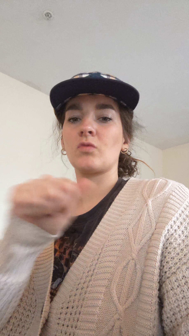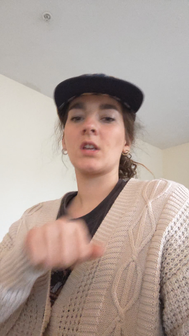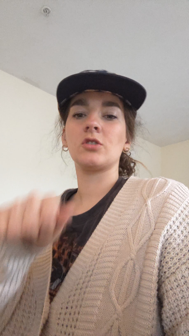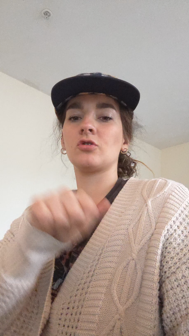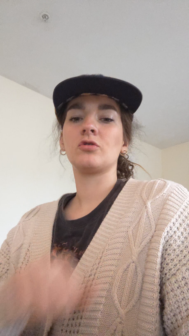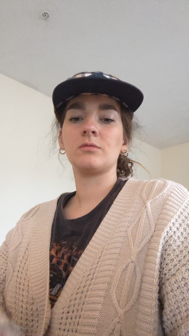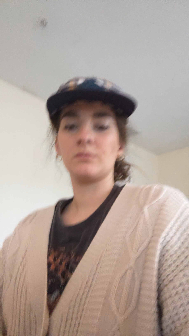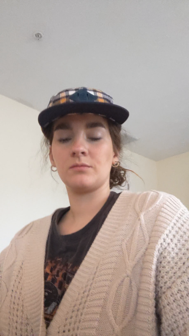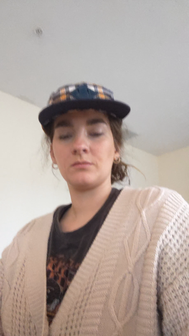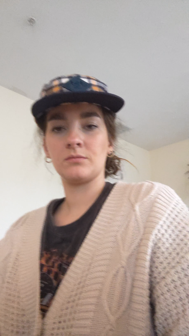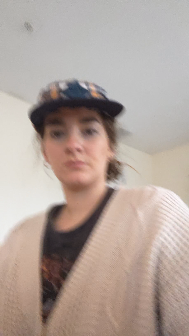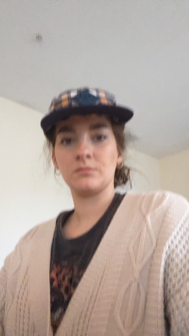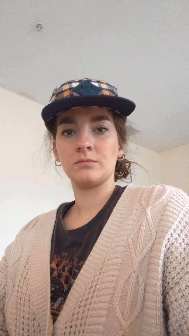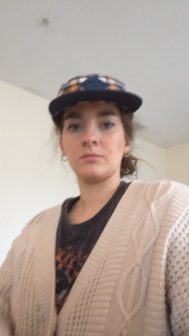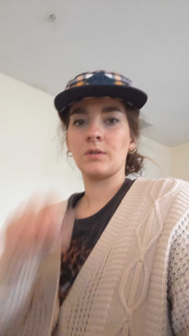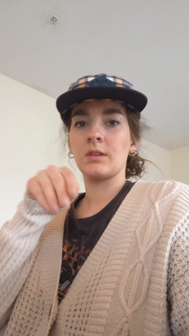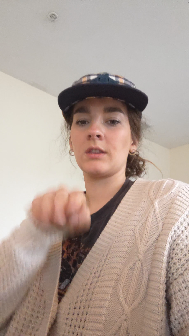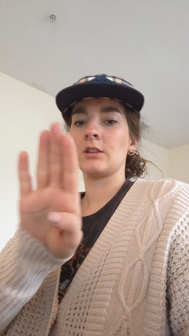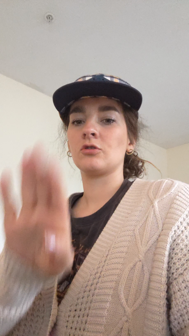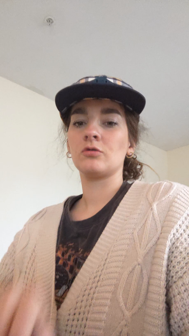enter